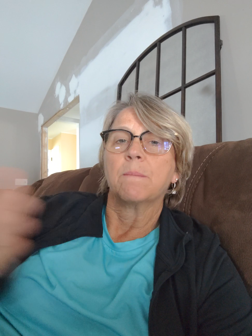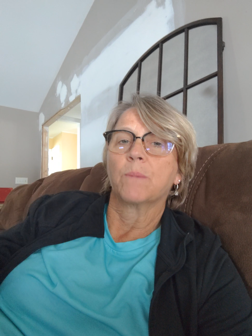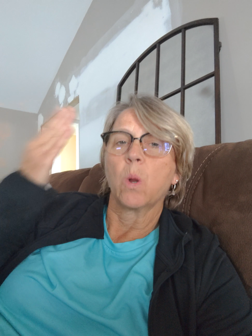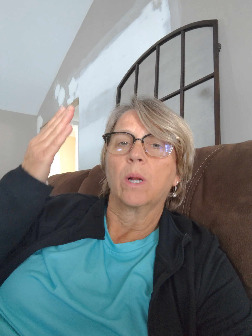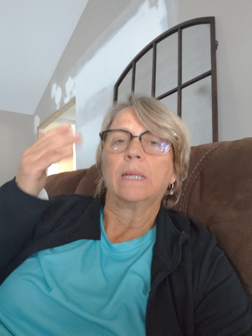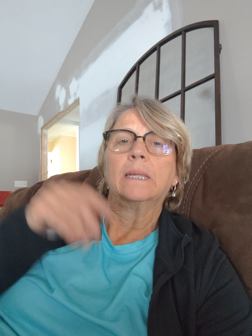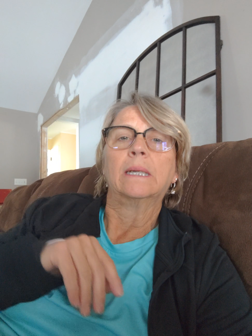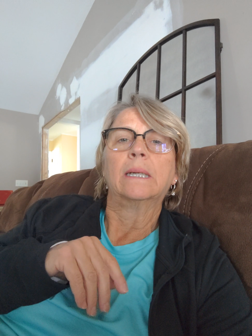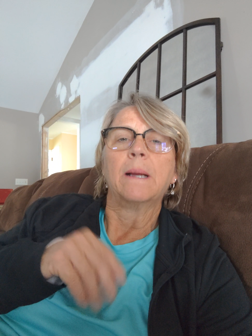morning